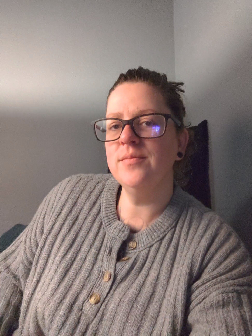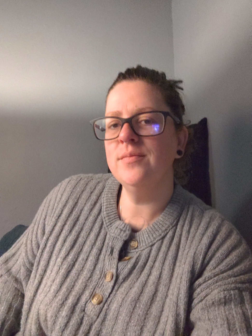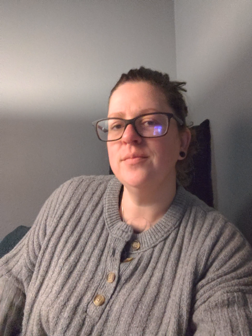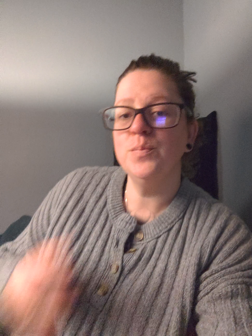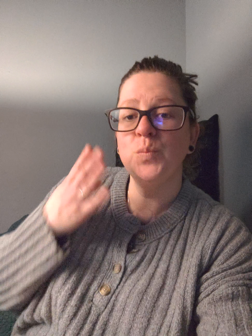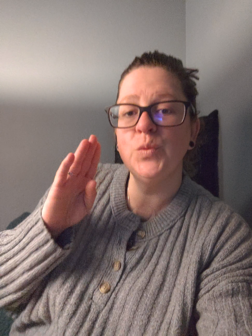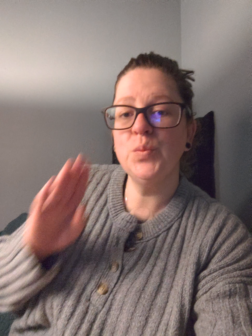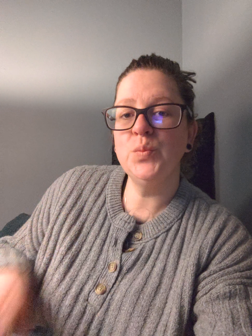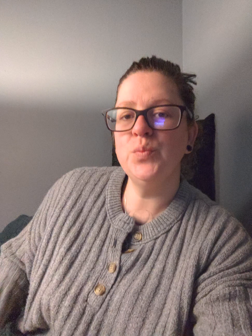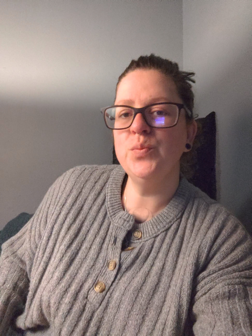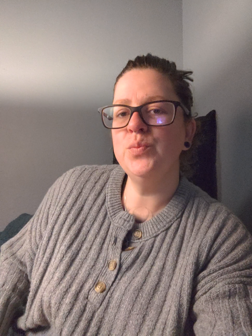blue